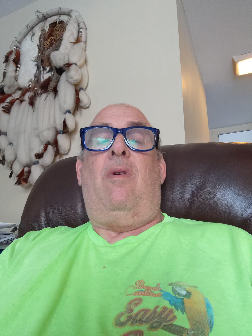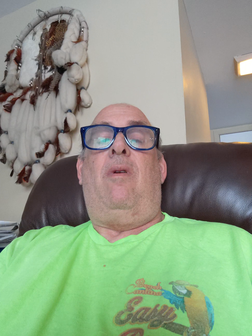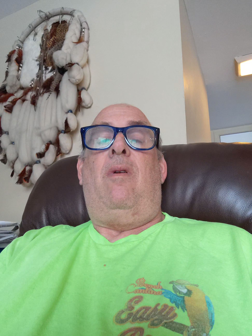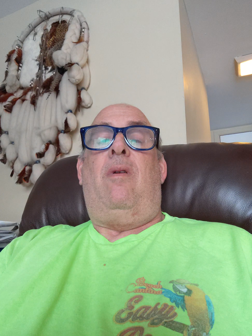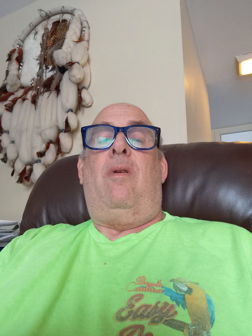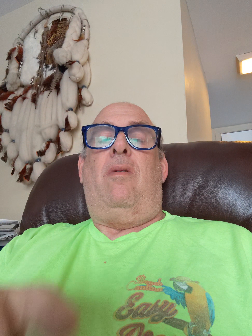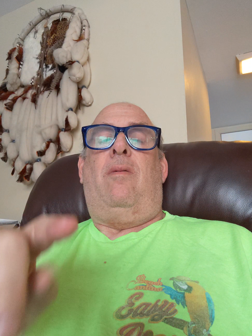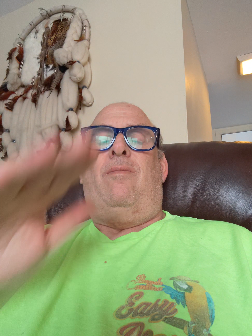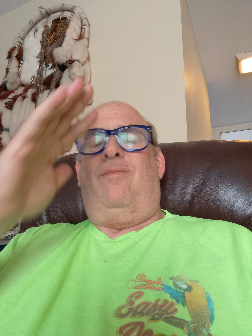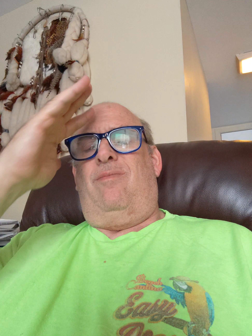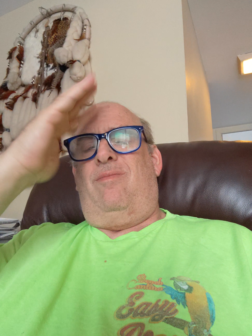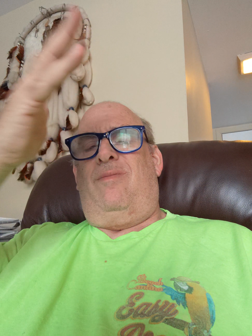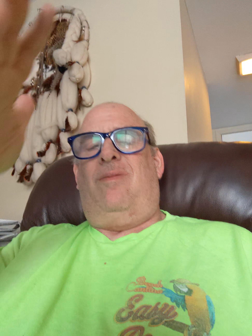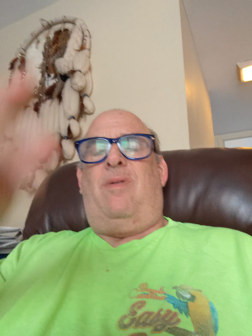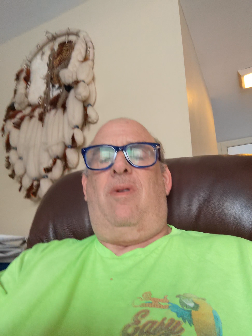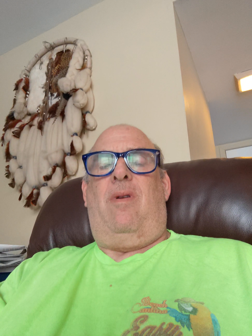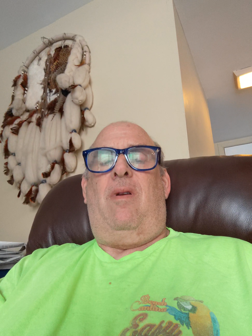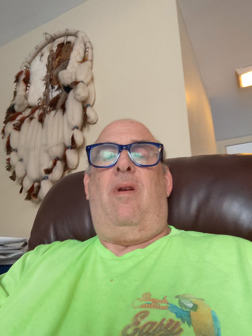pretend